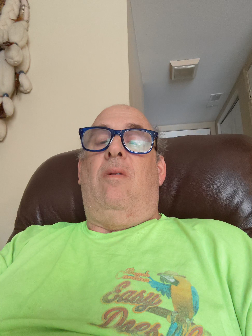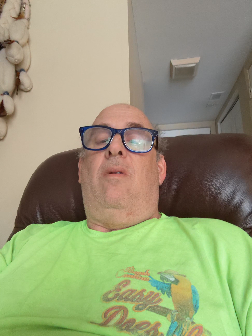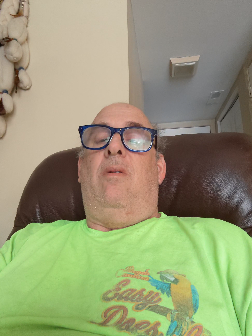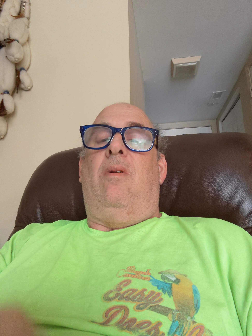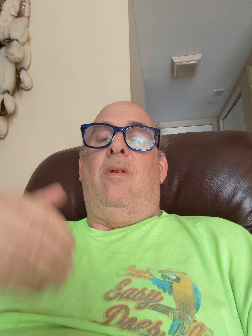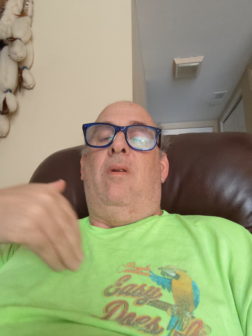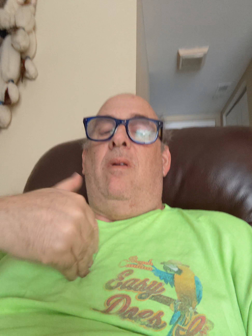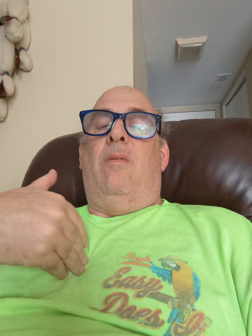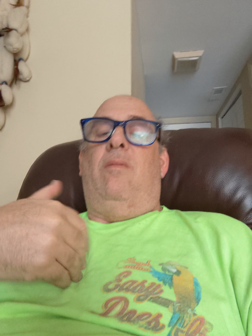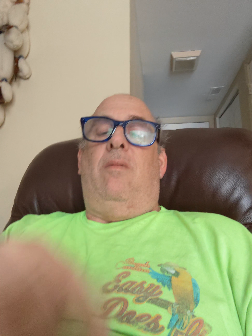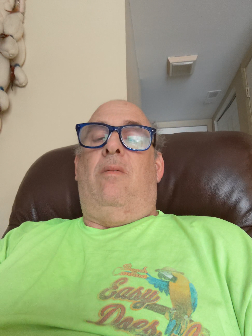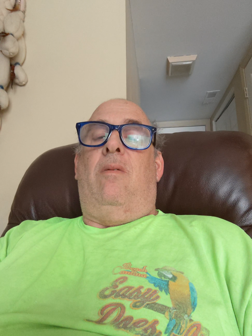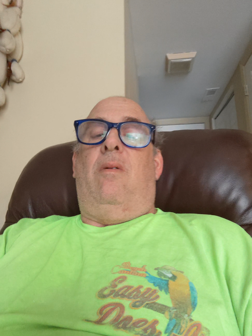animal